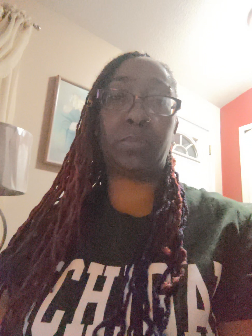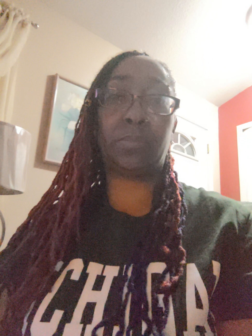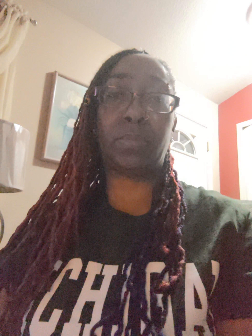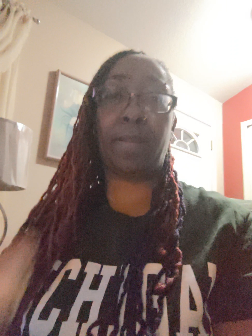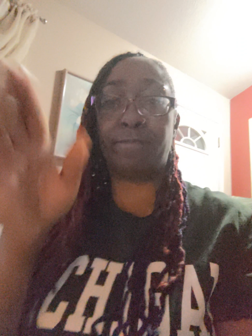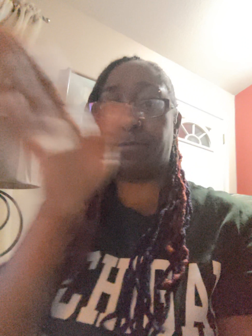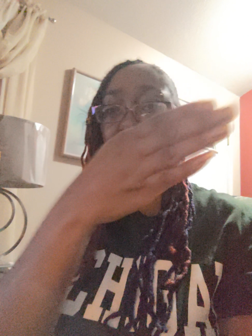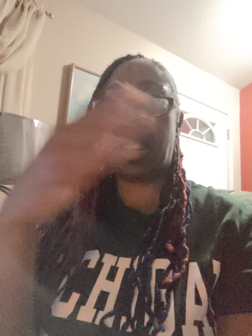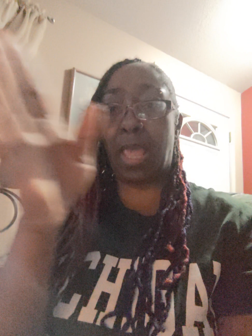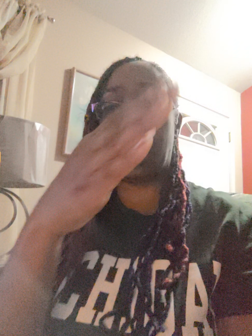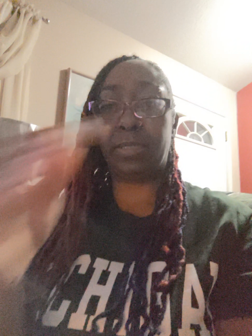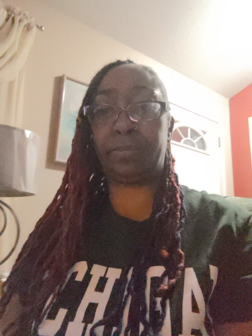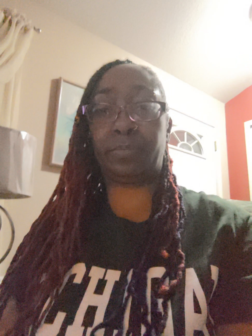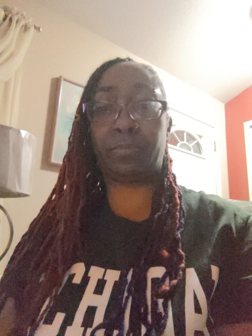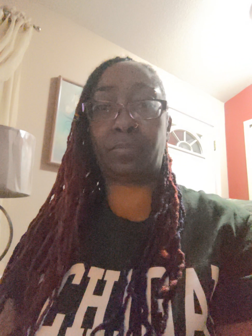flag